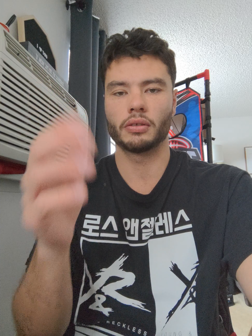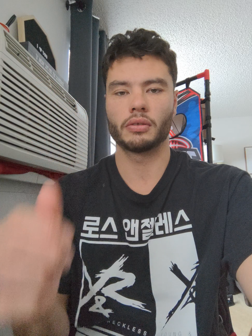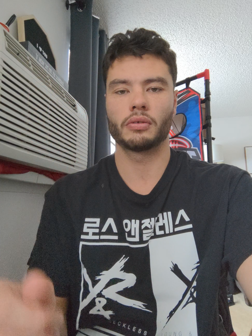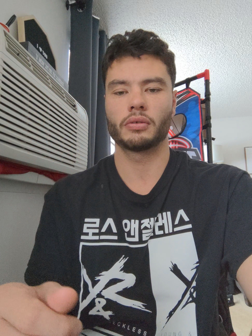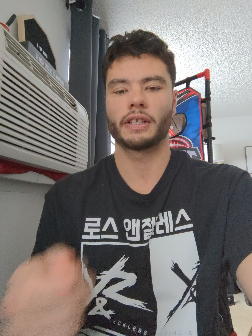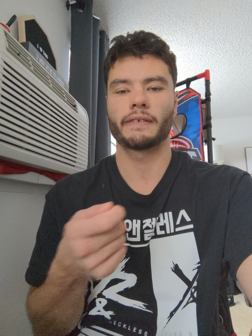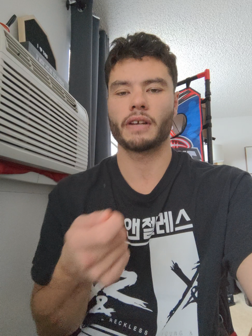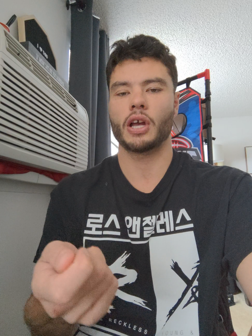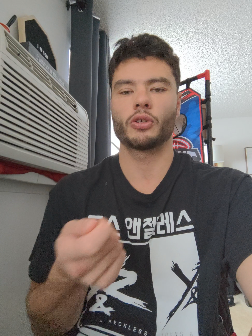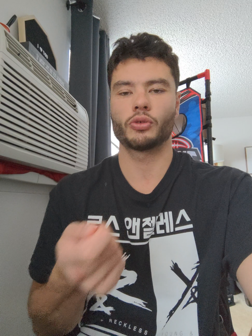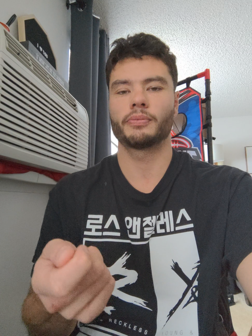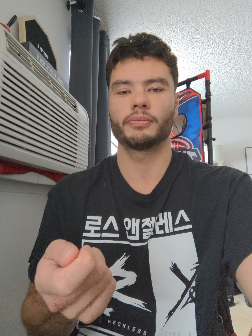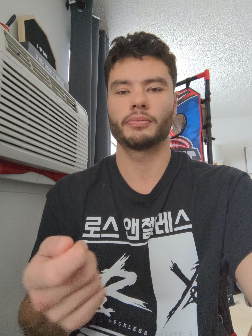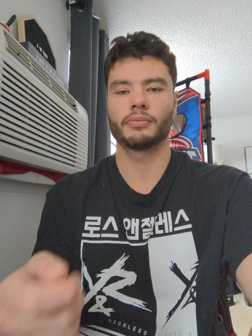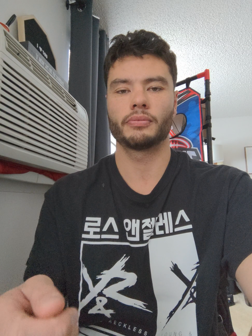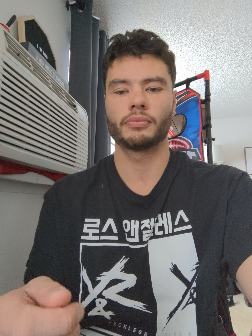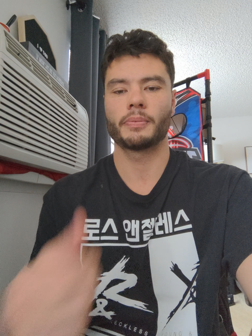vacuum